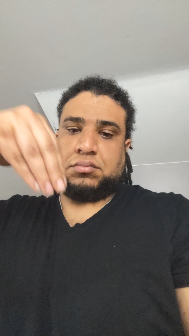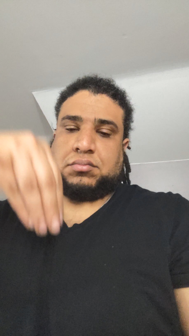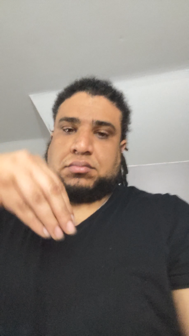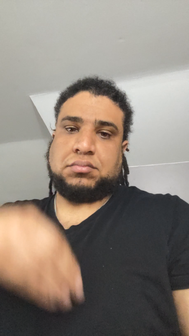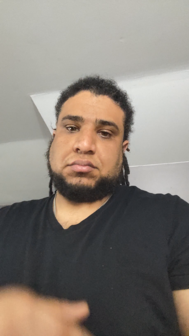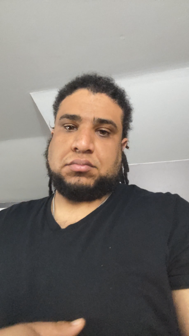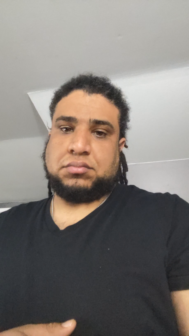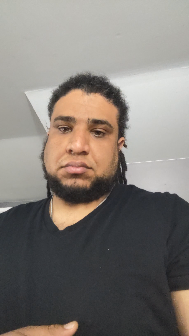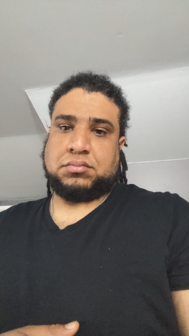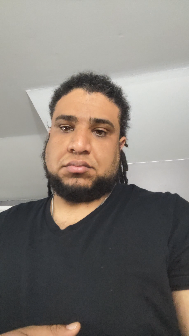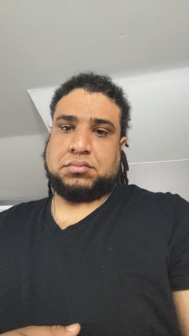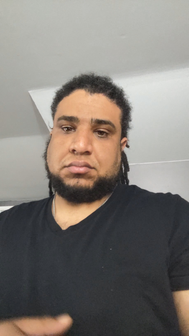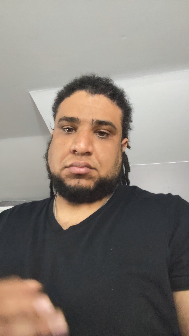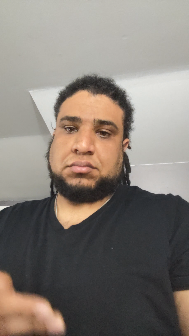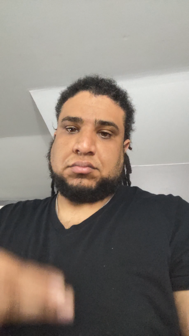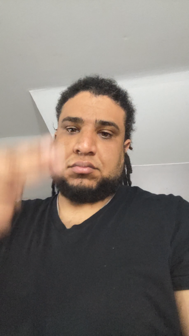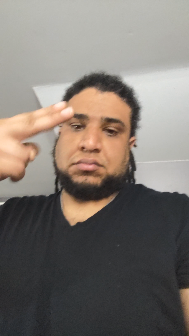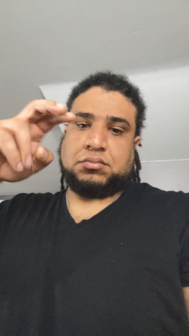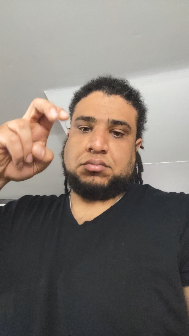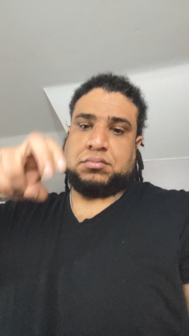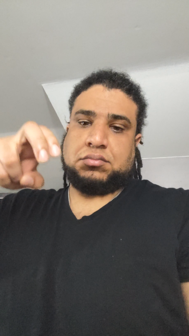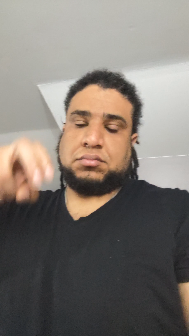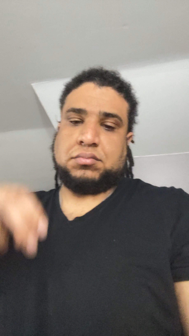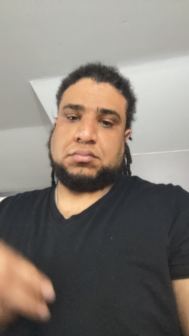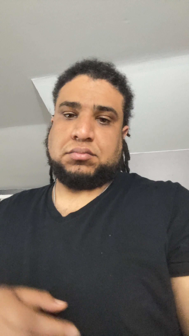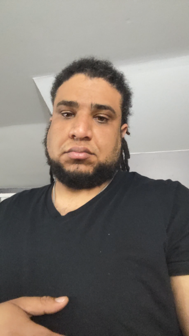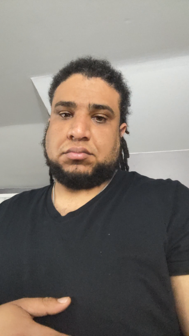high chair